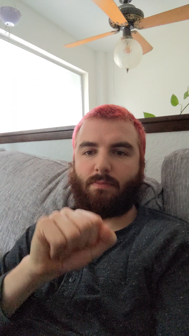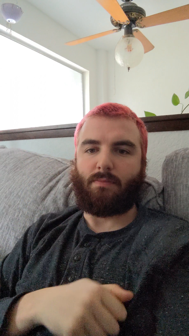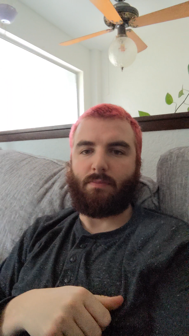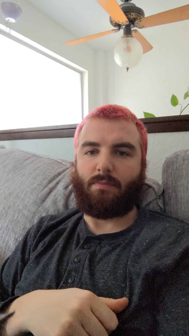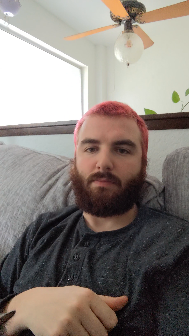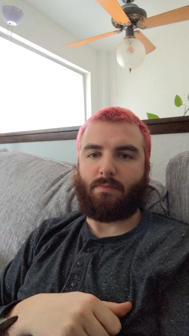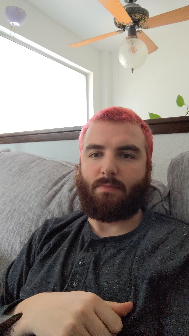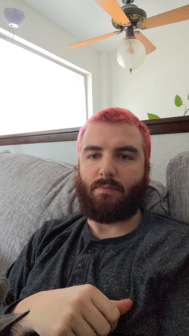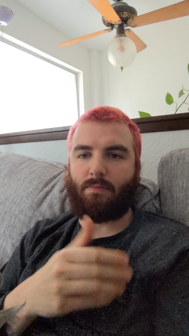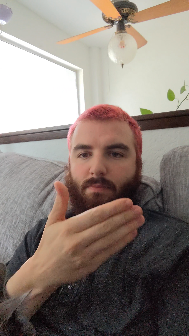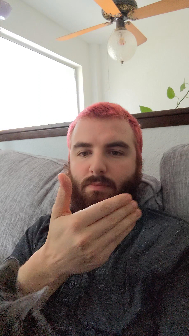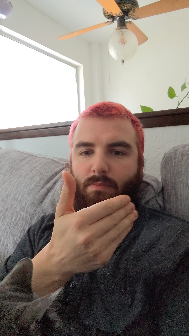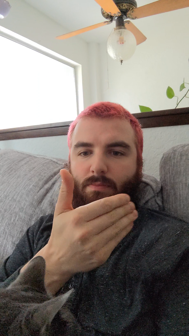butterfly